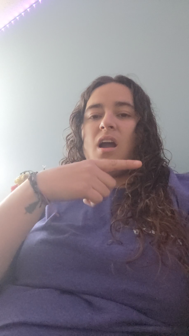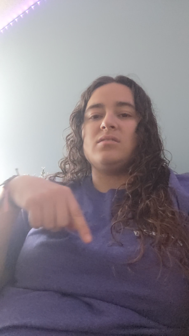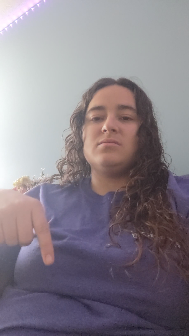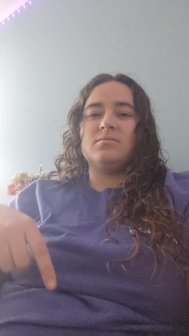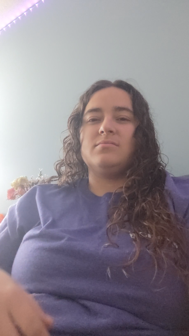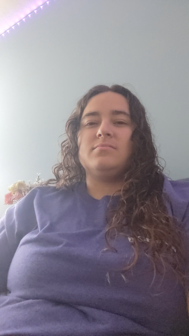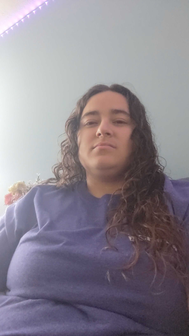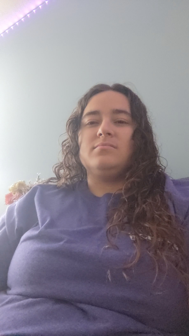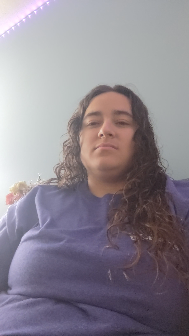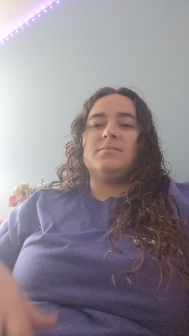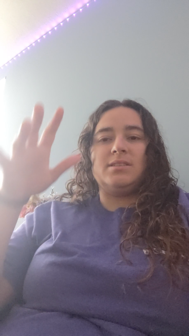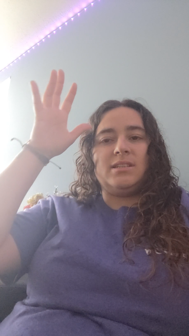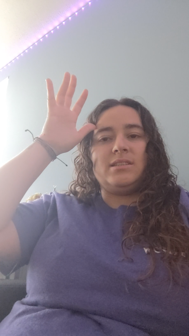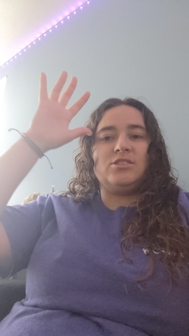deer